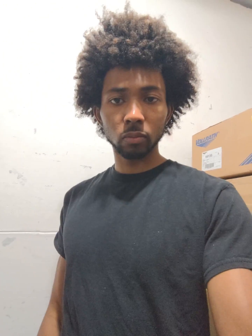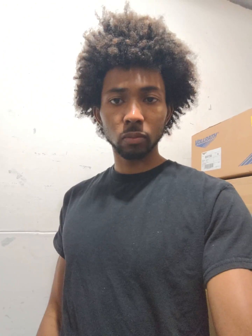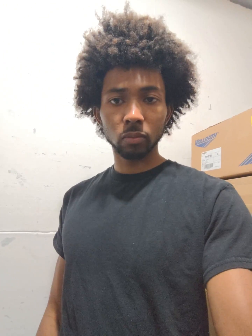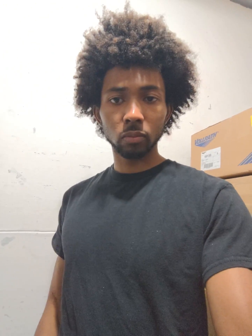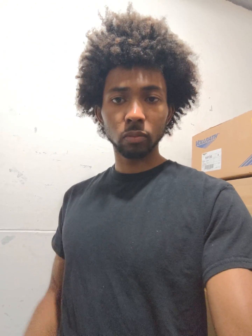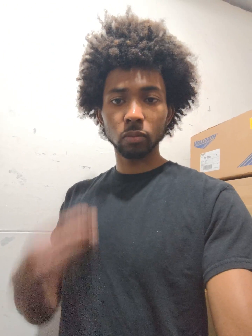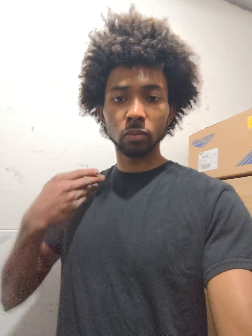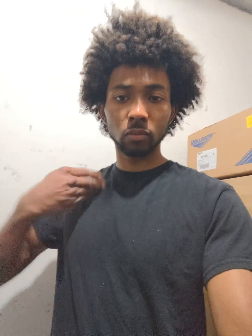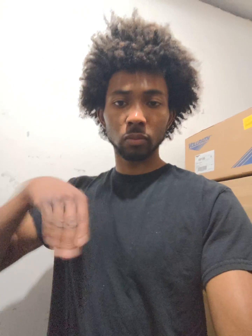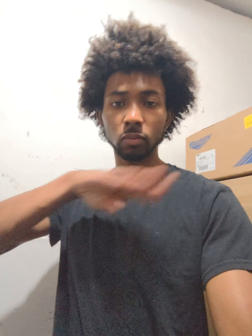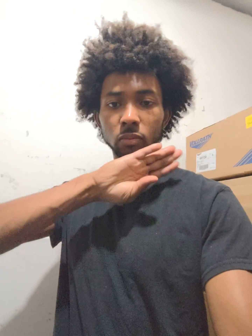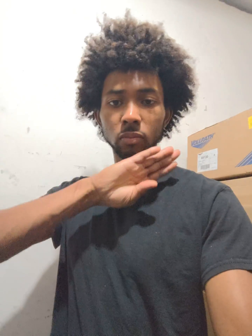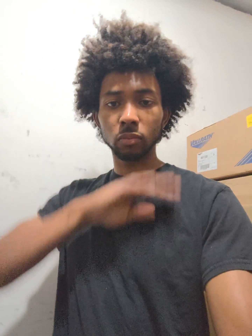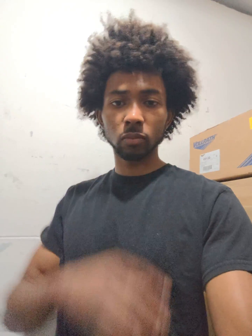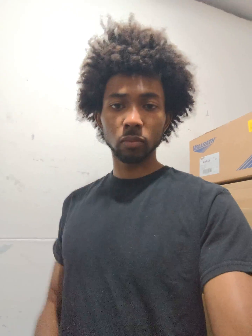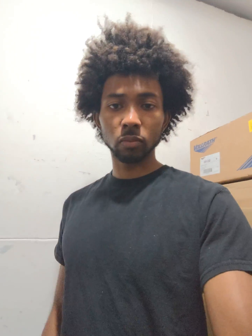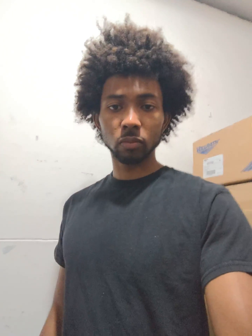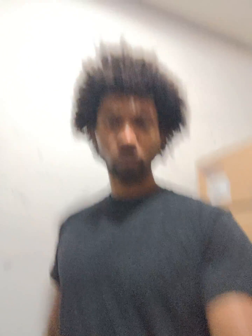scarf